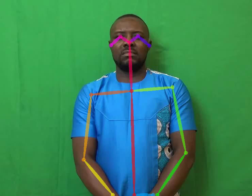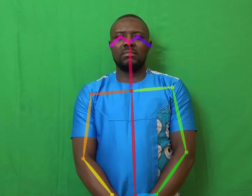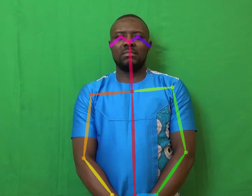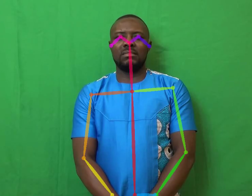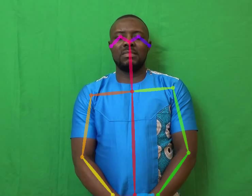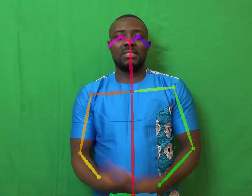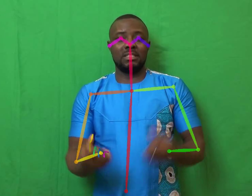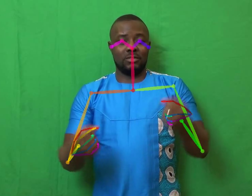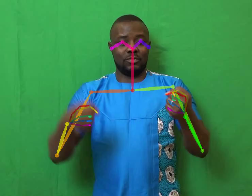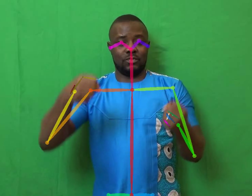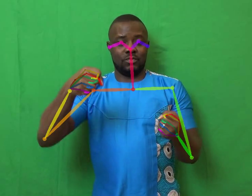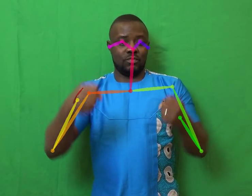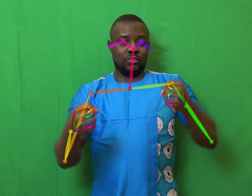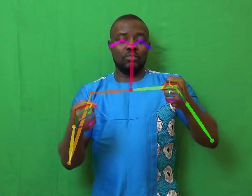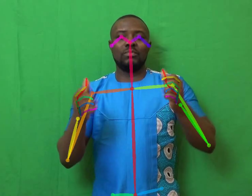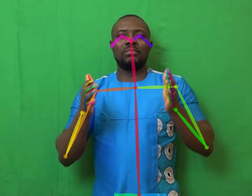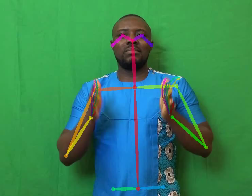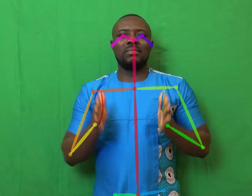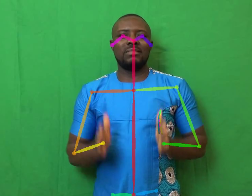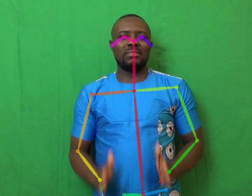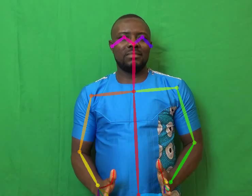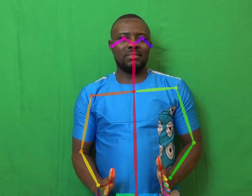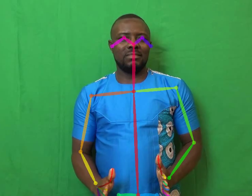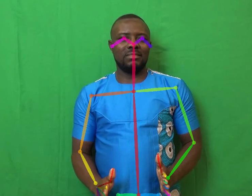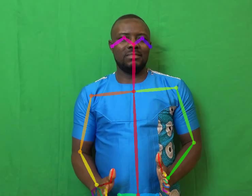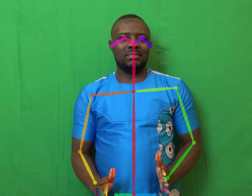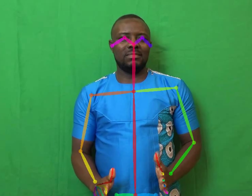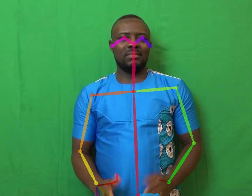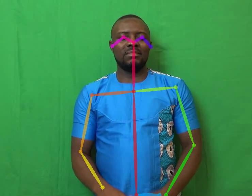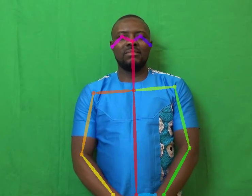driver